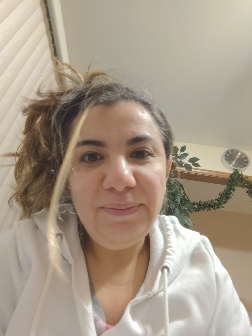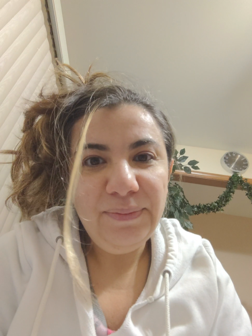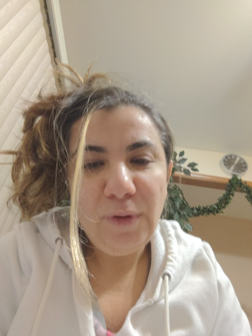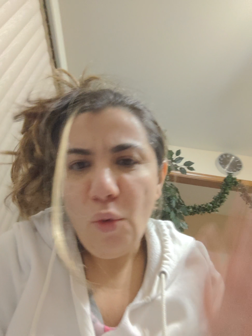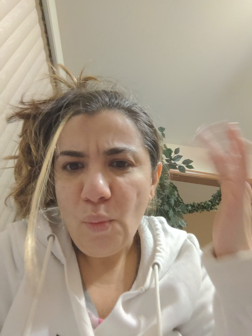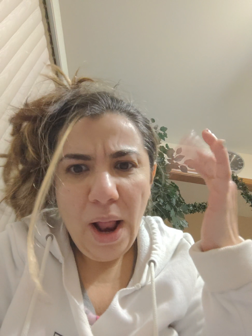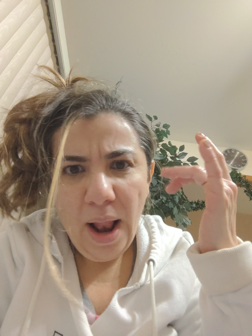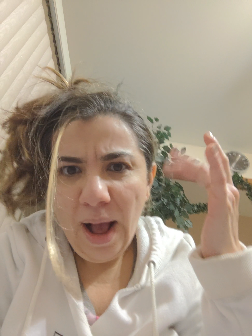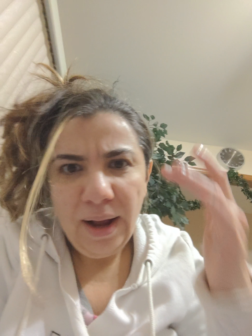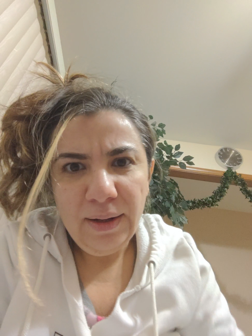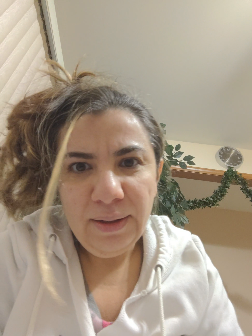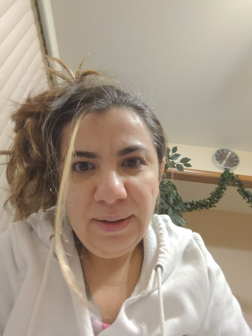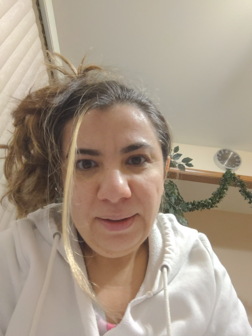why